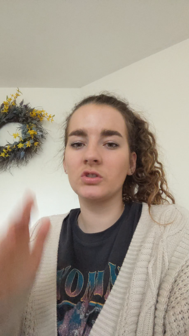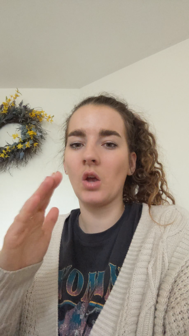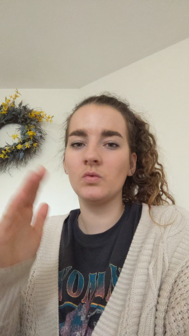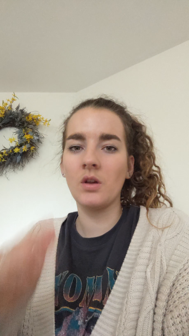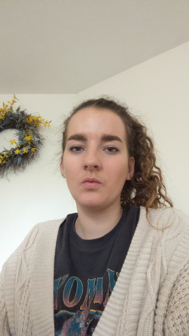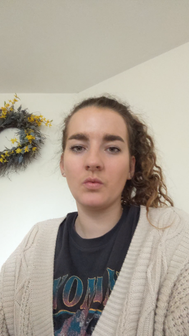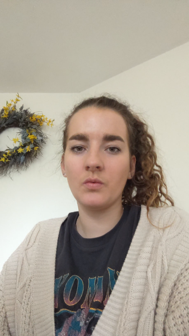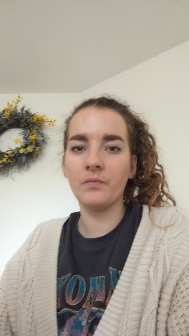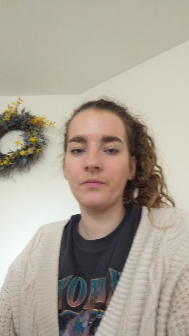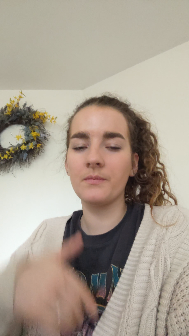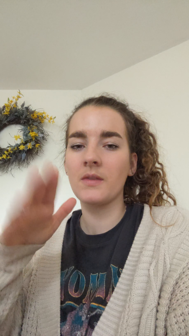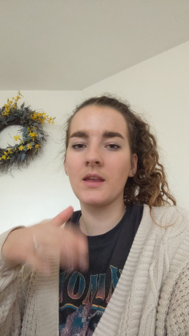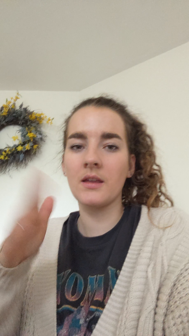paint